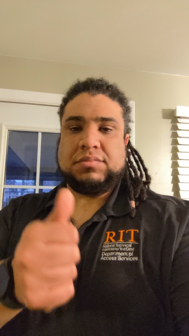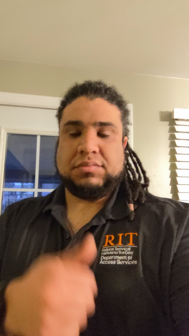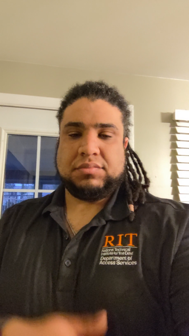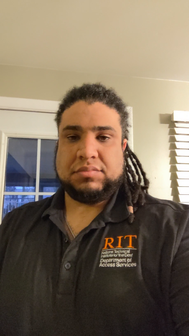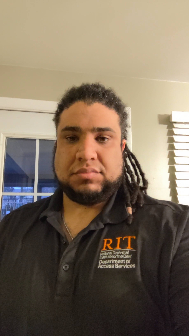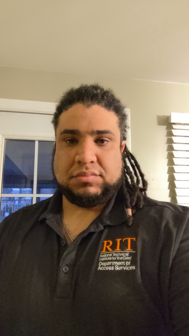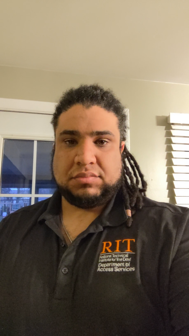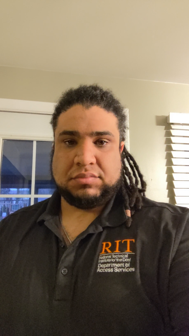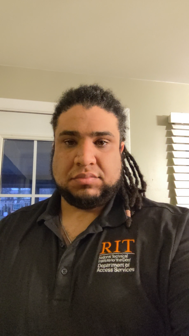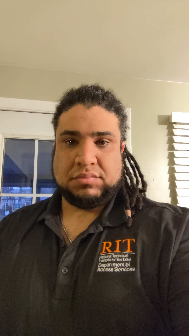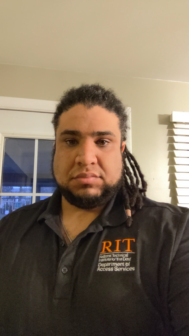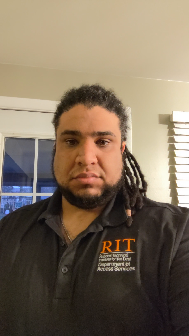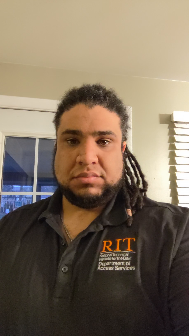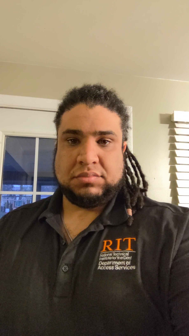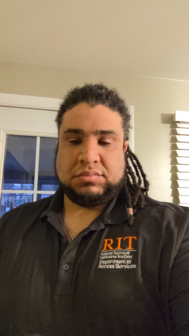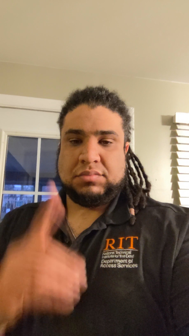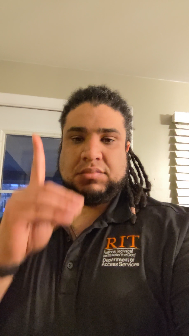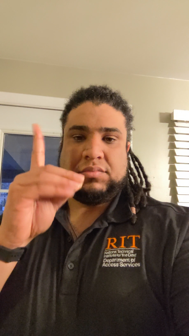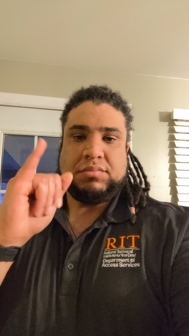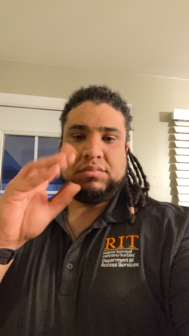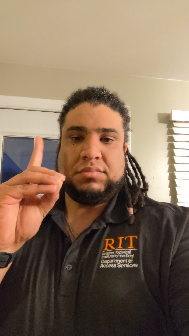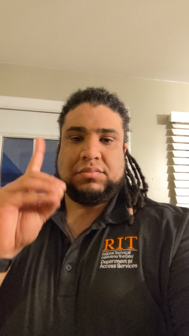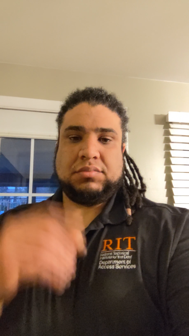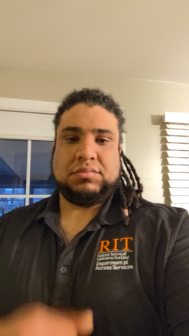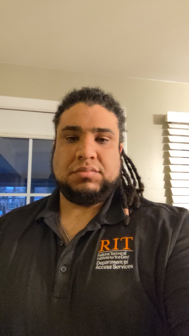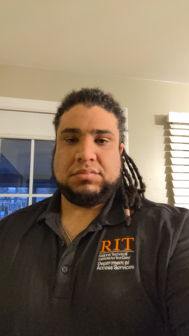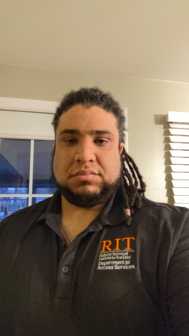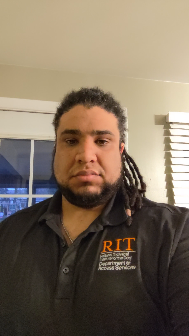did